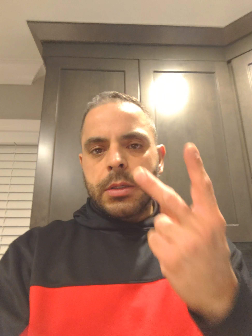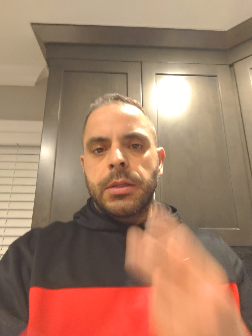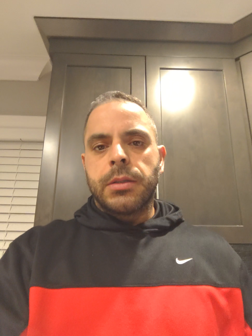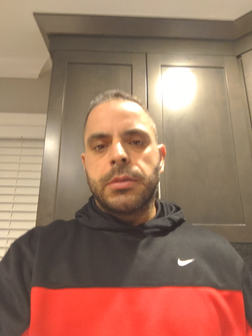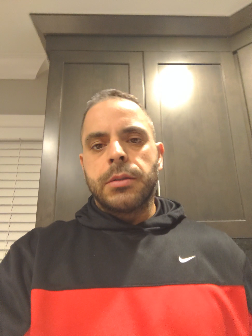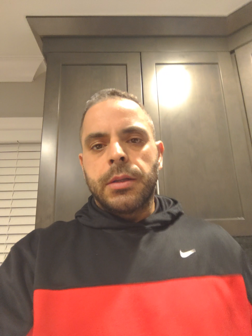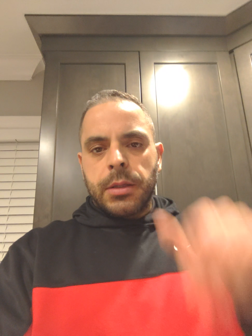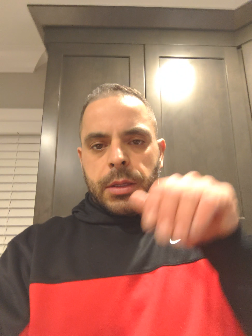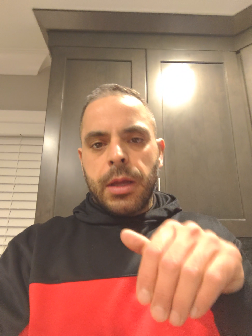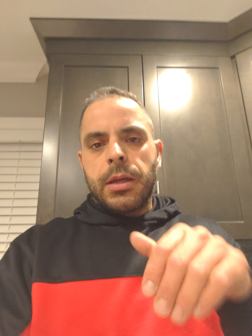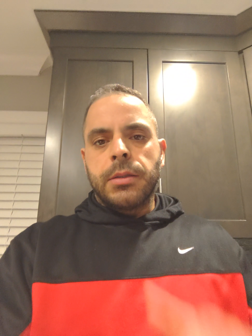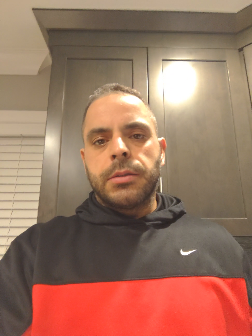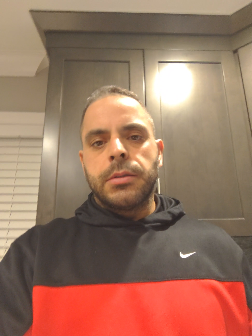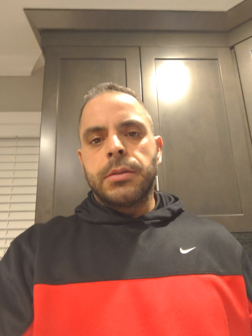night